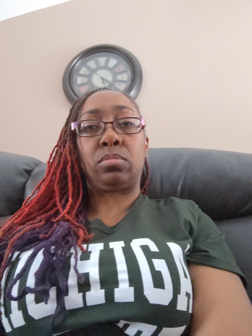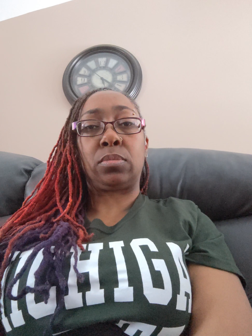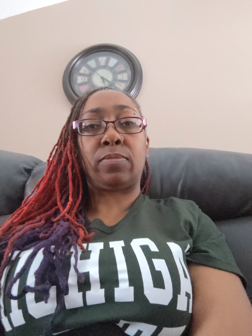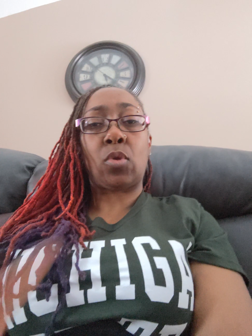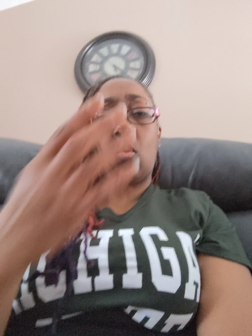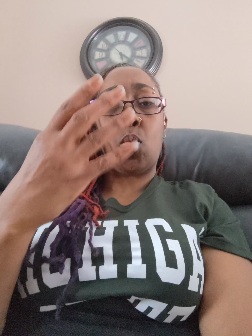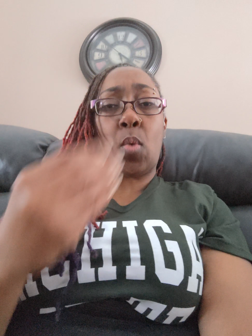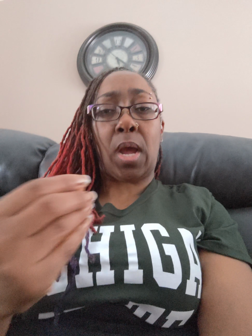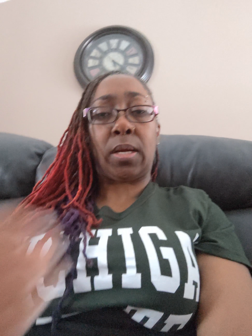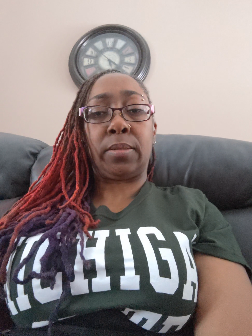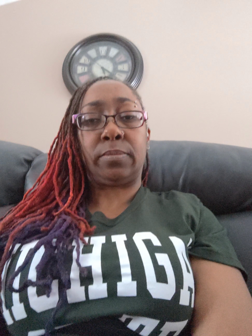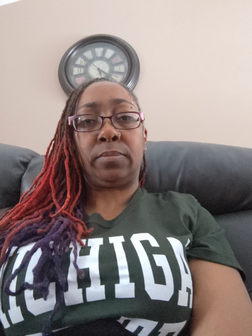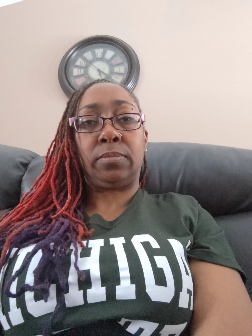wet